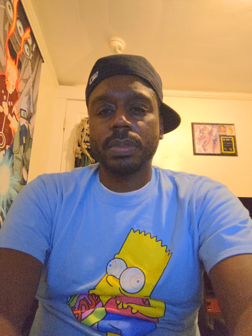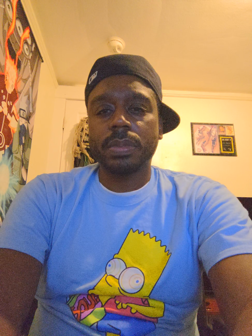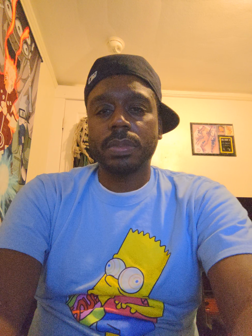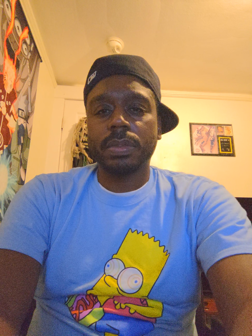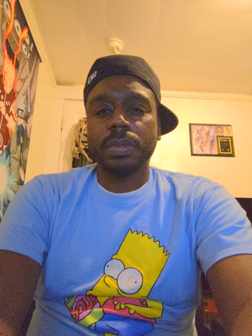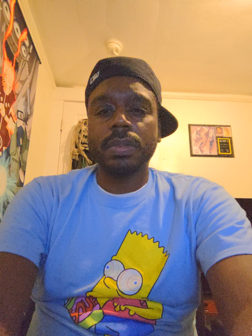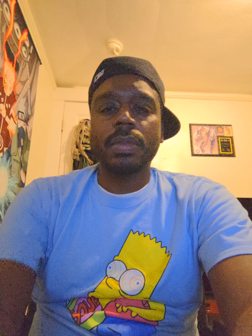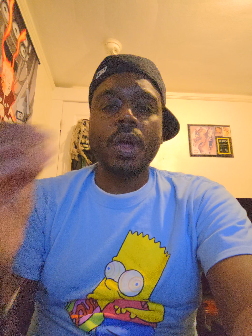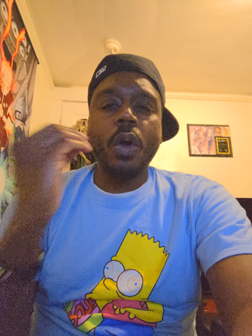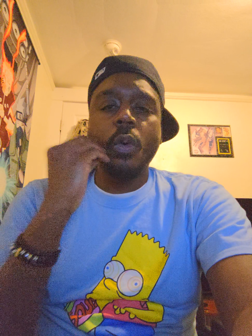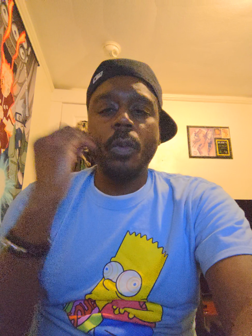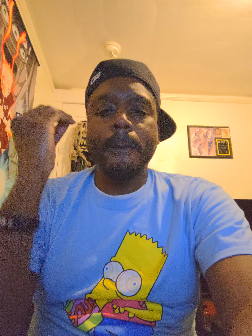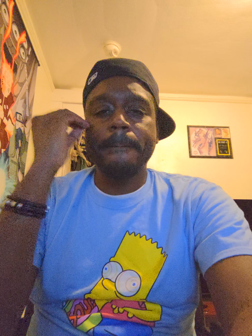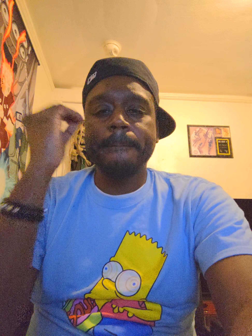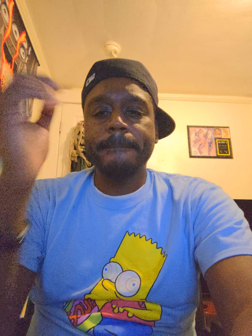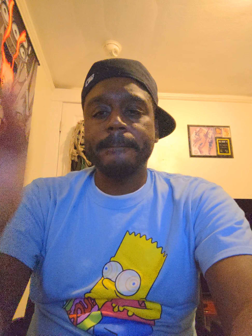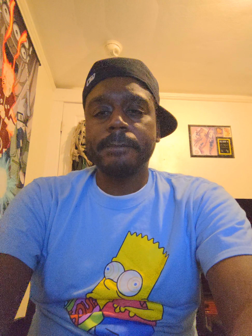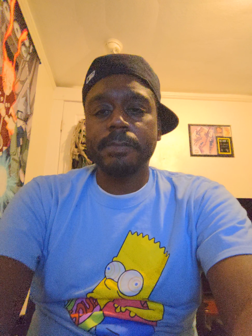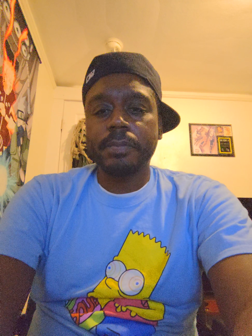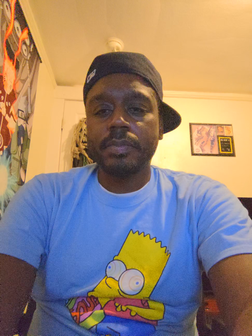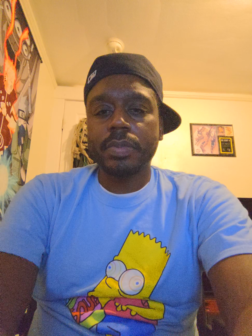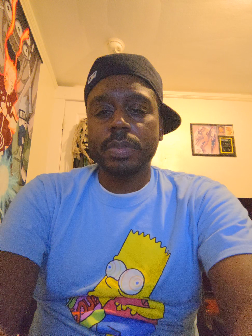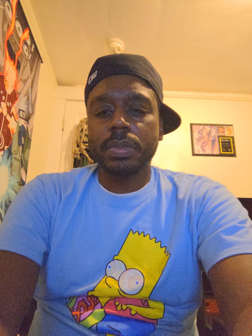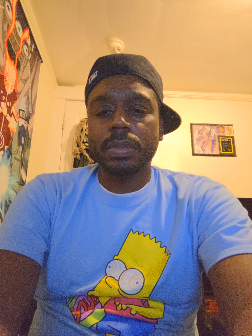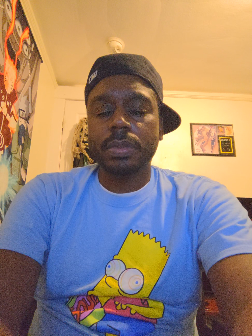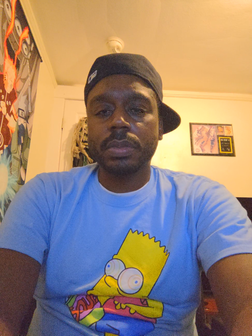home